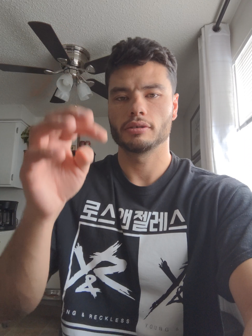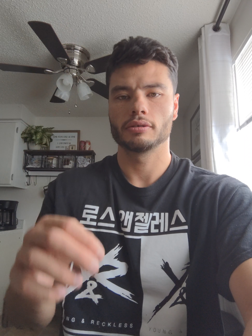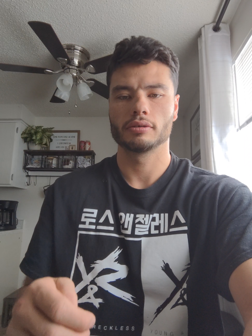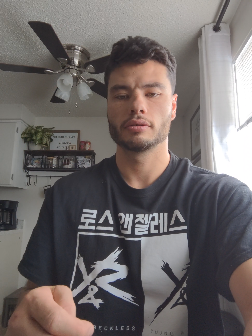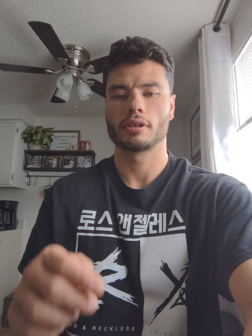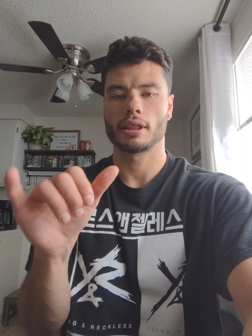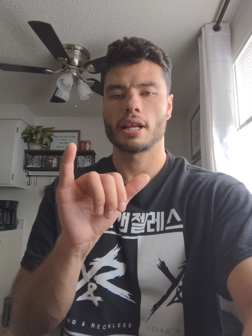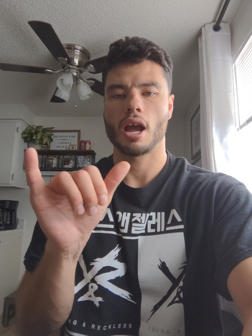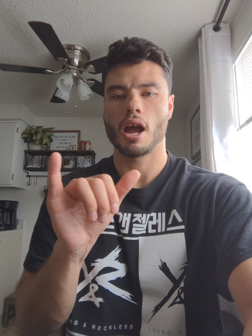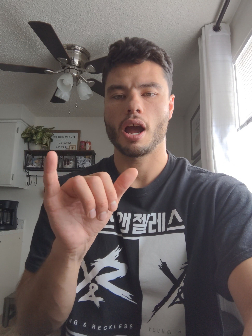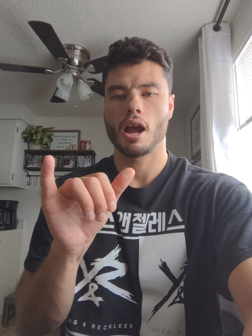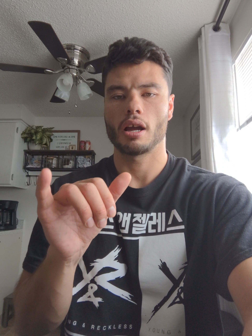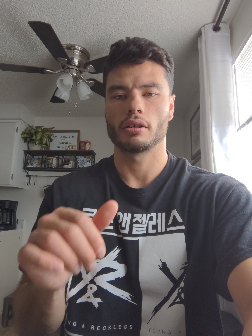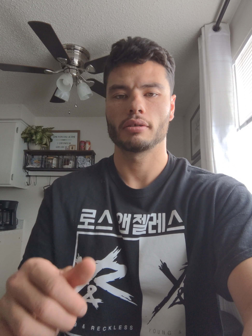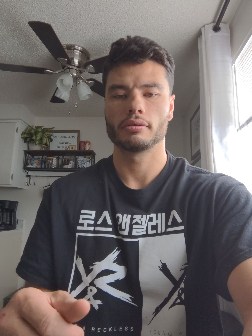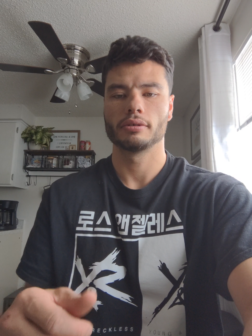like